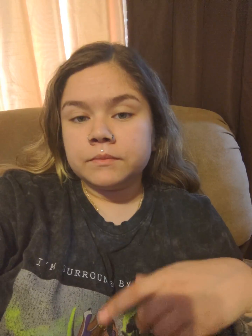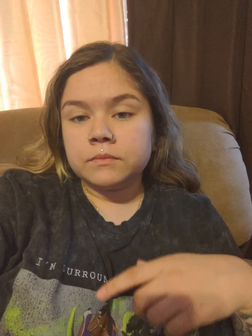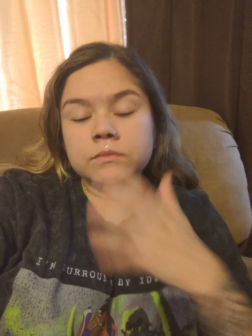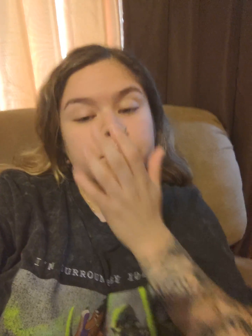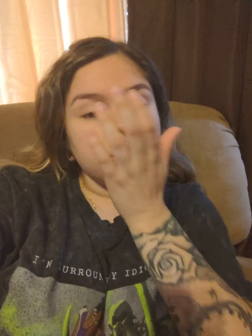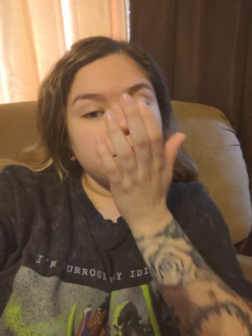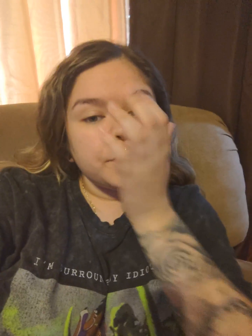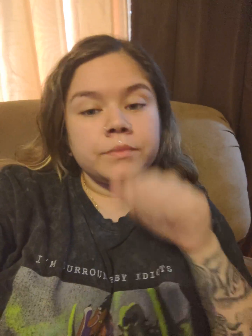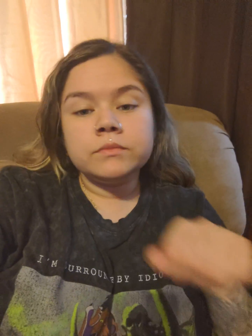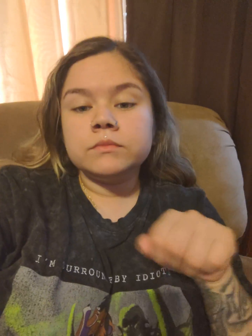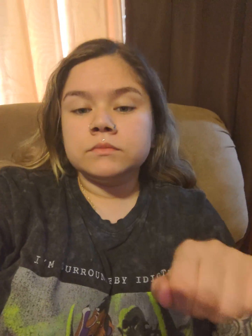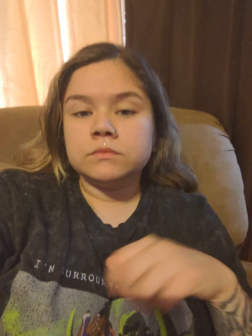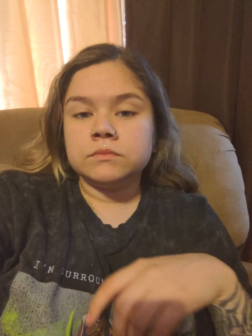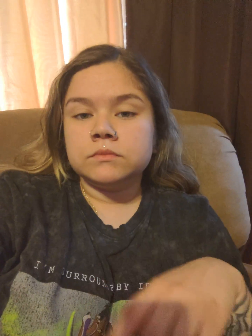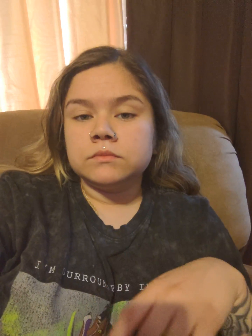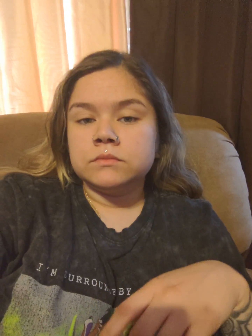lawn mower